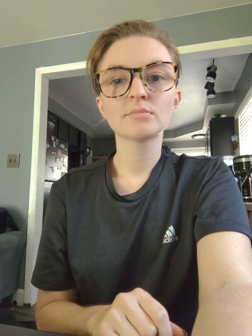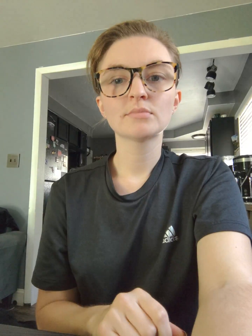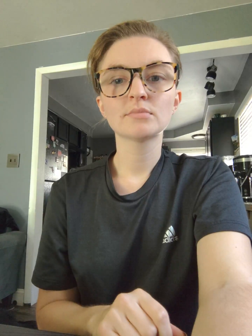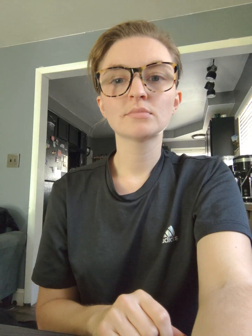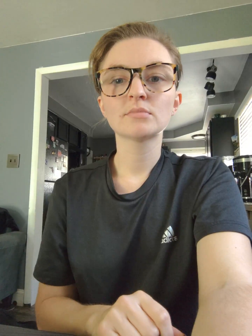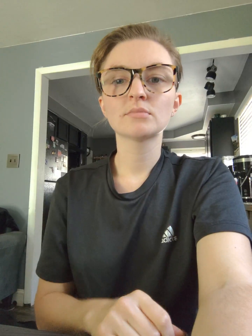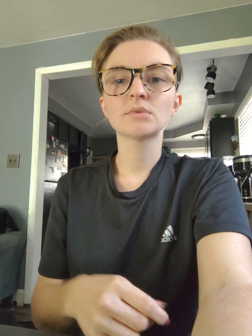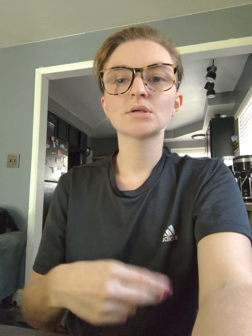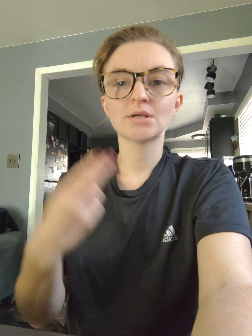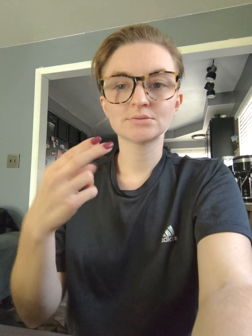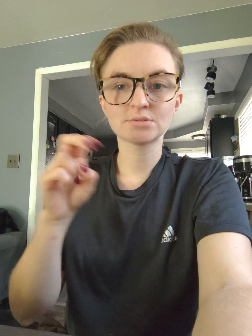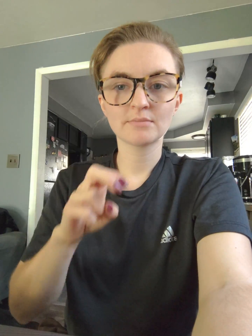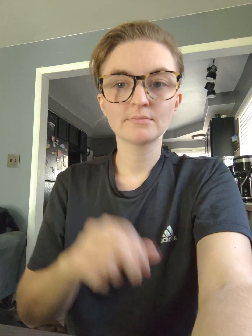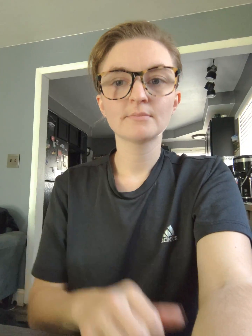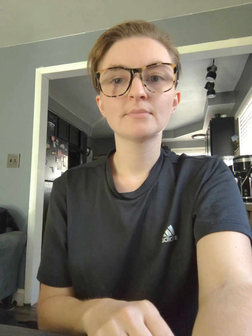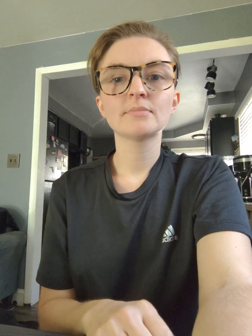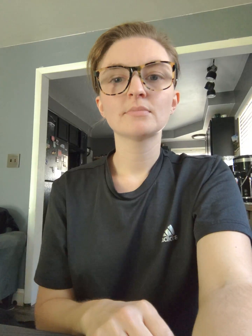high chair